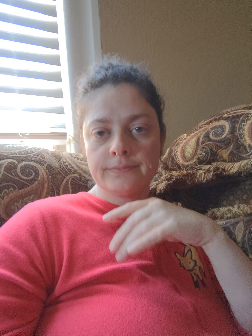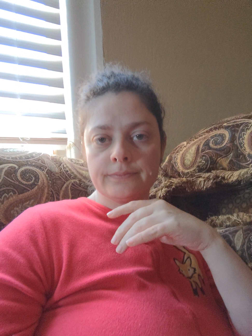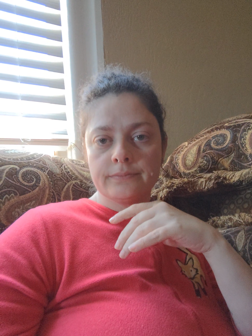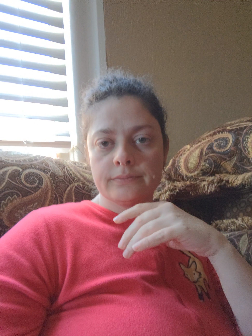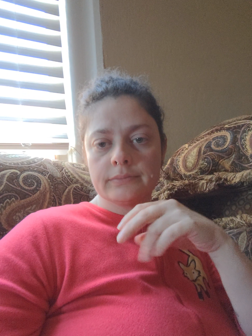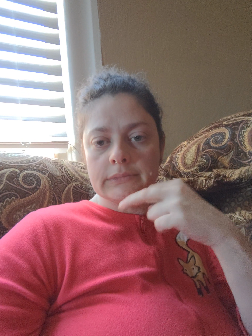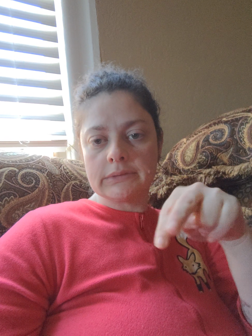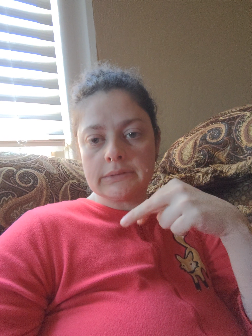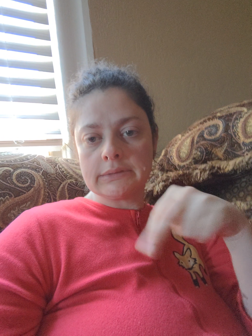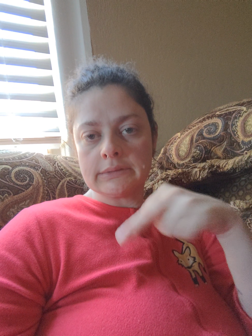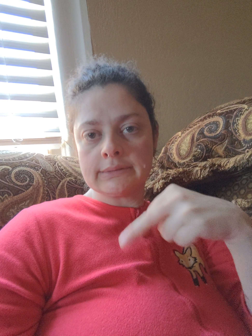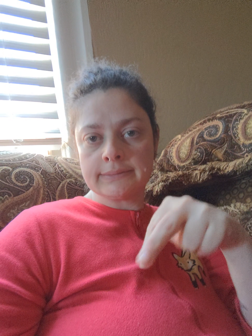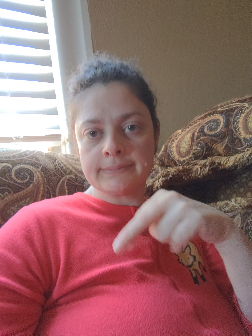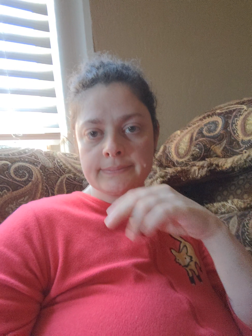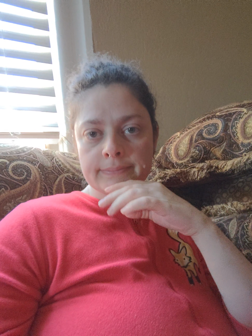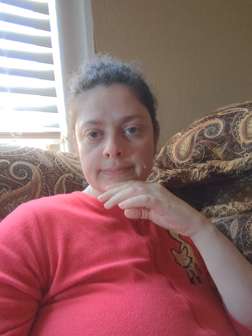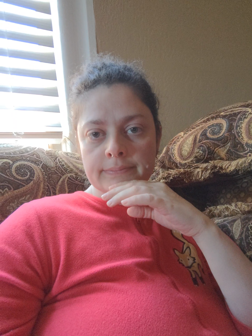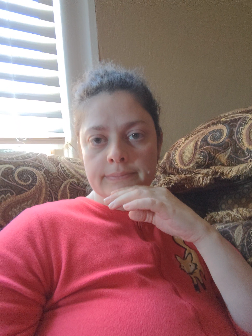dance